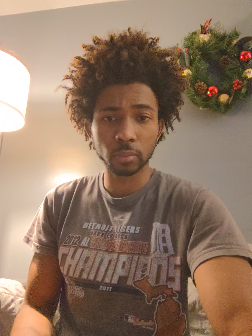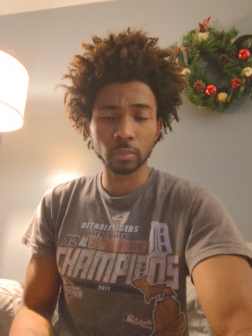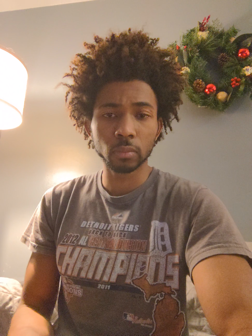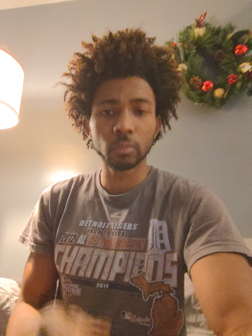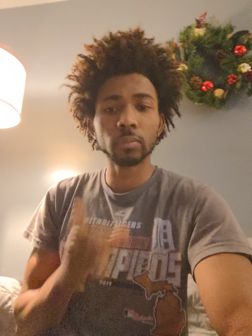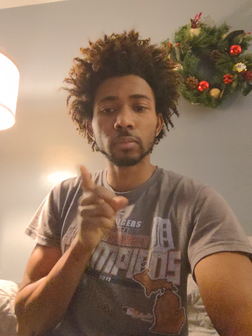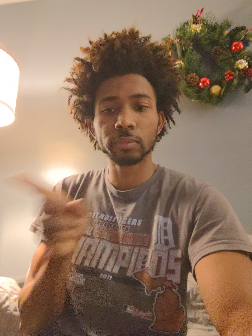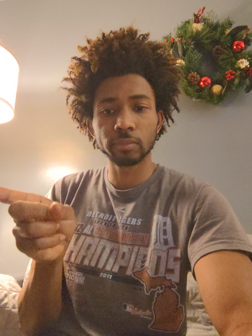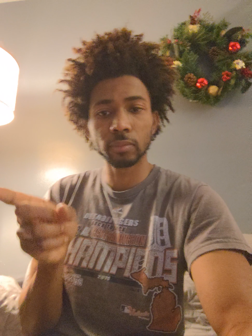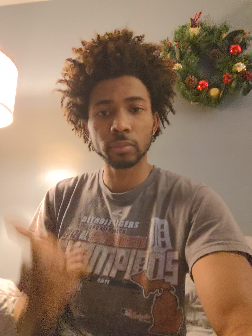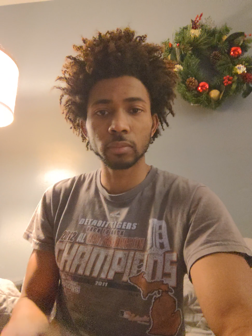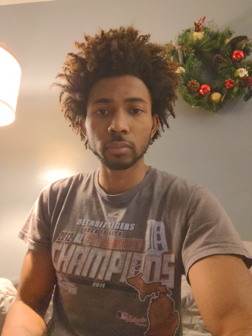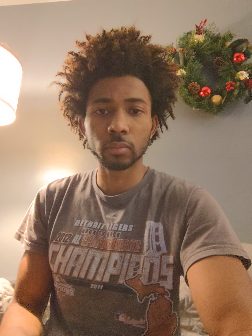he/she/it